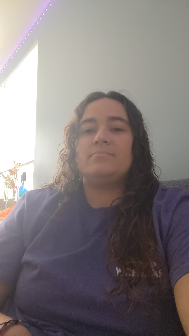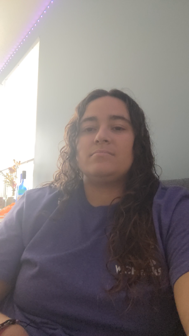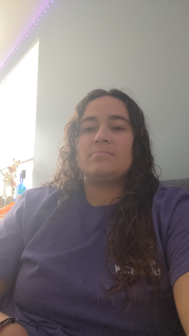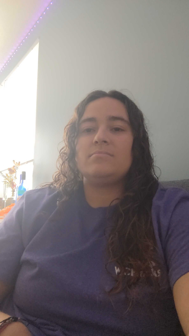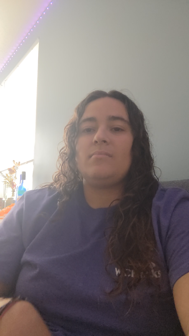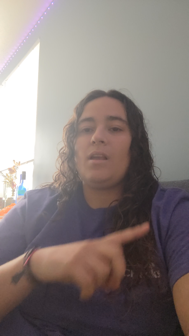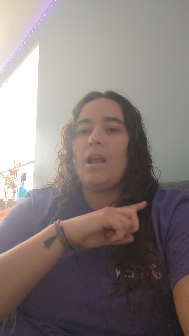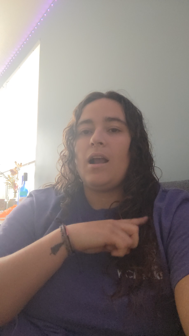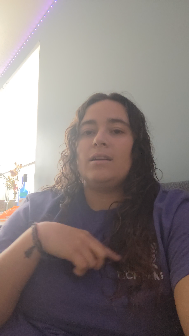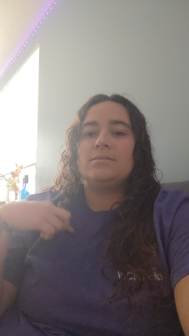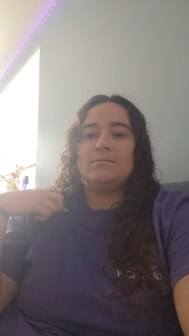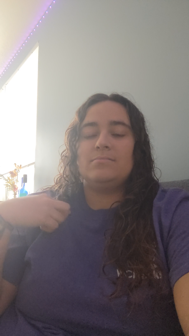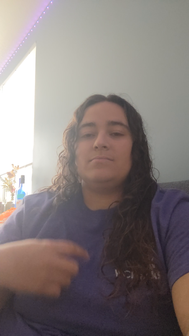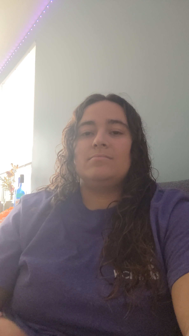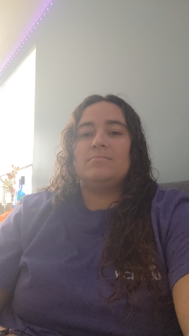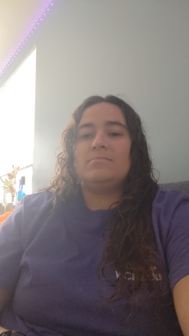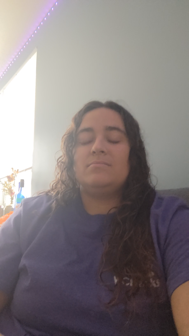necklace